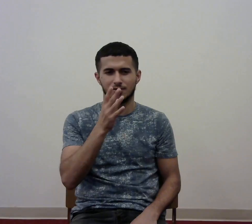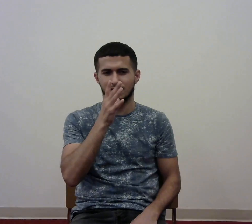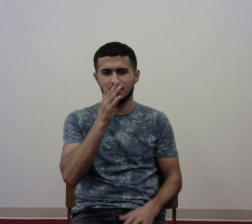yaş